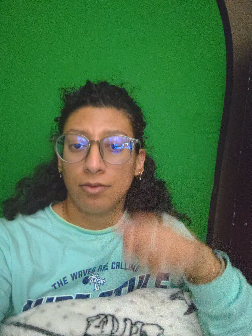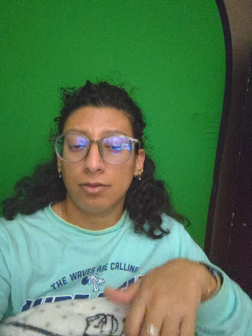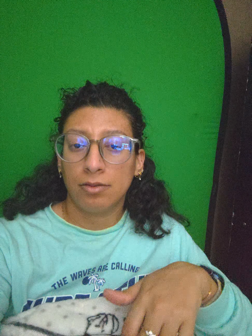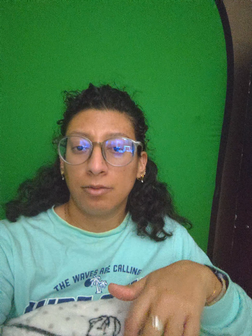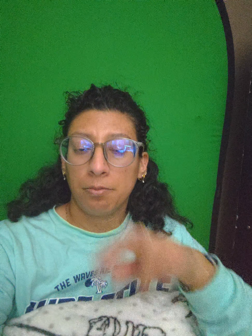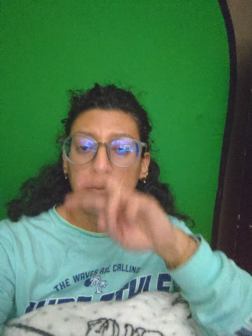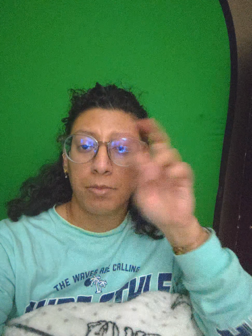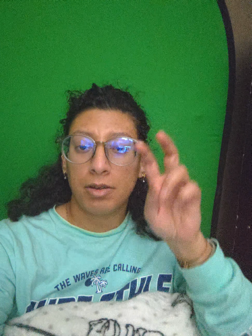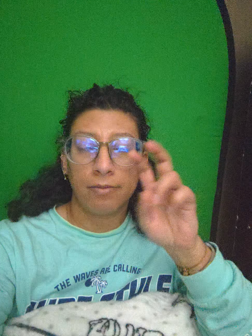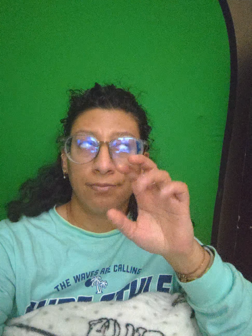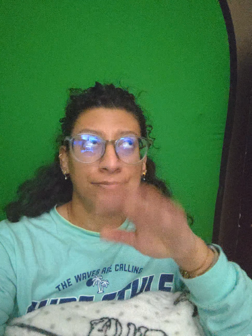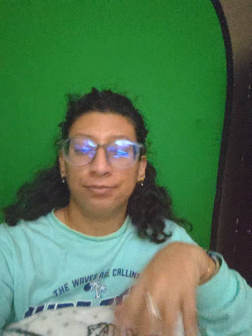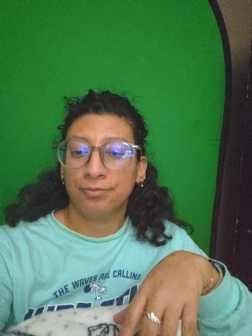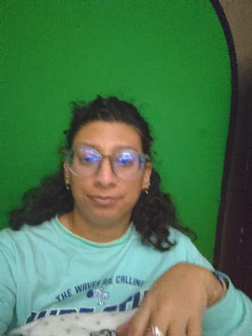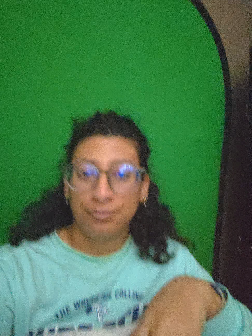puzzle